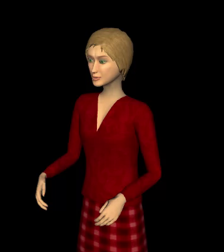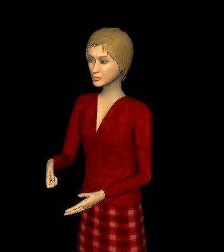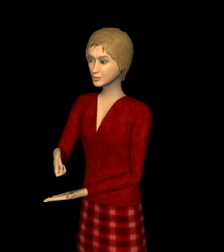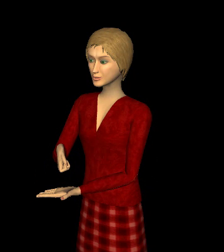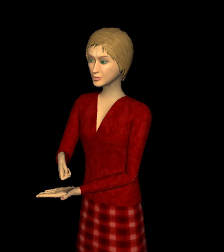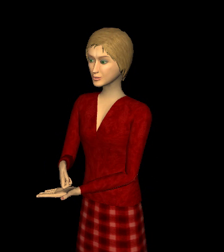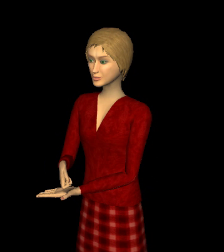يشتري